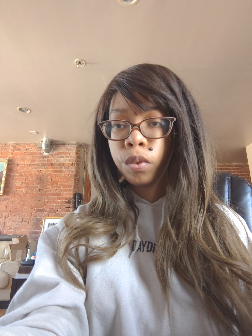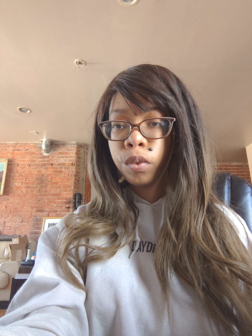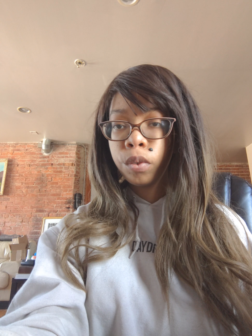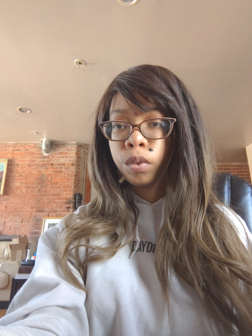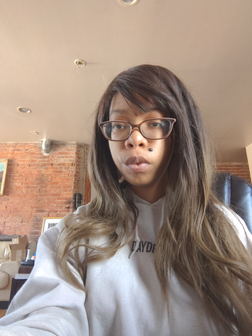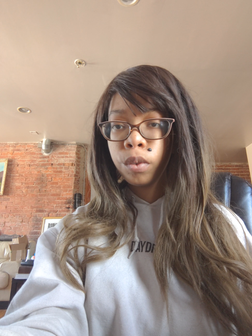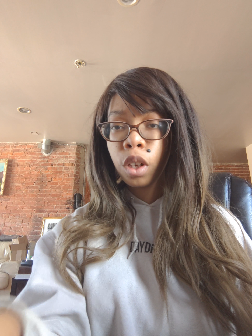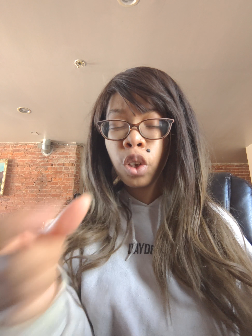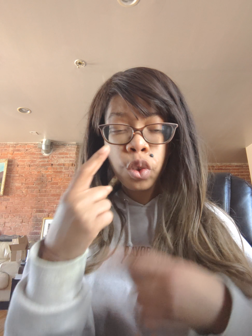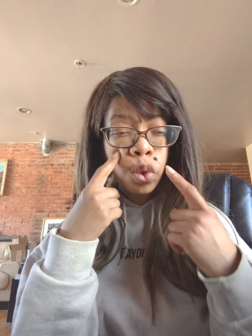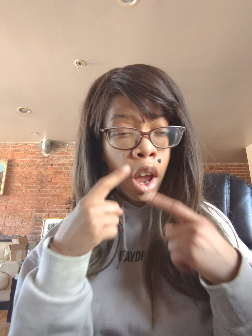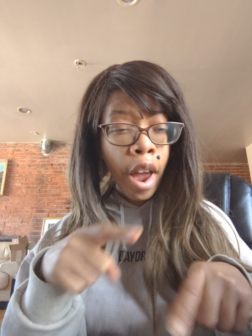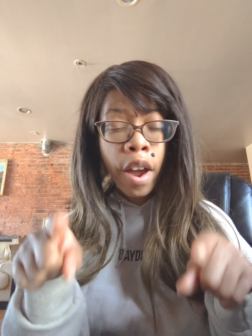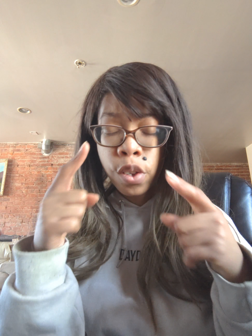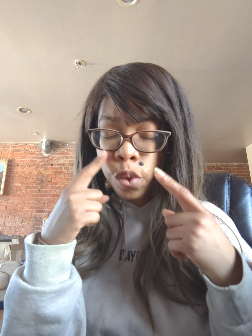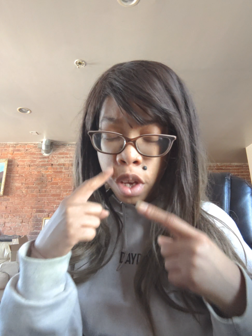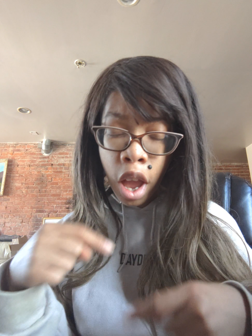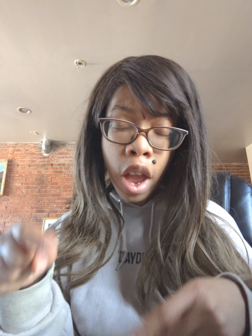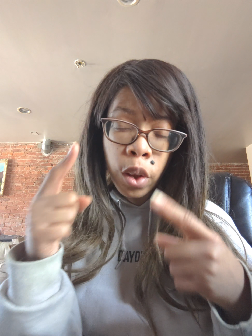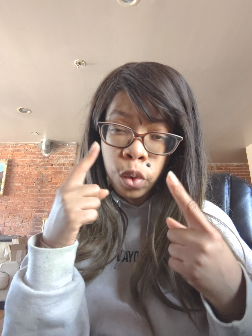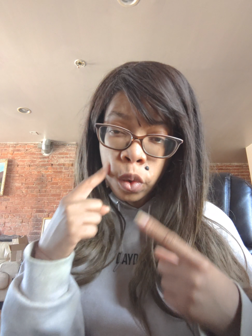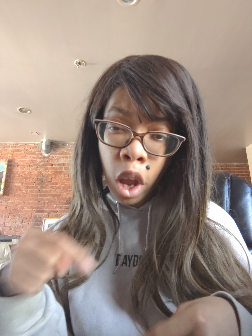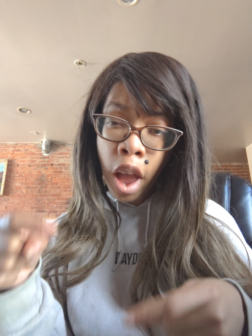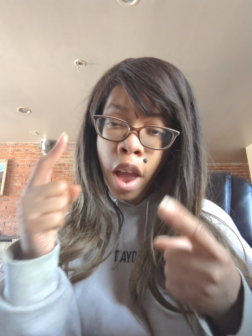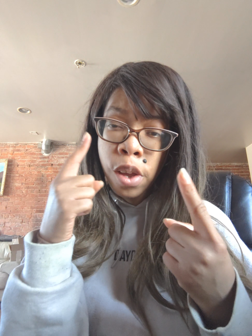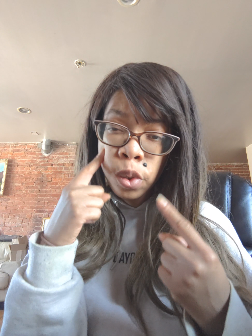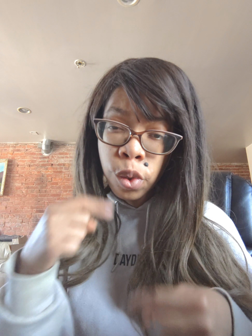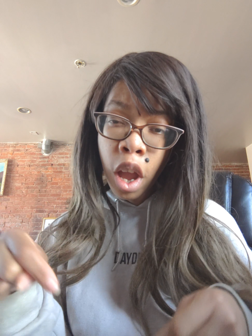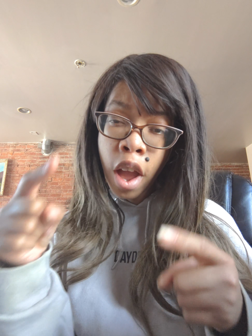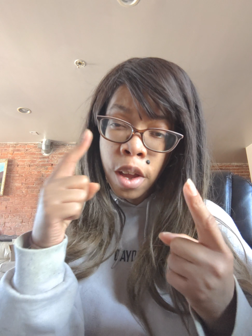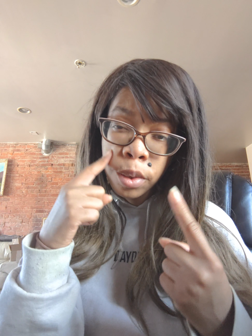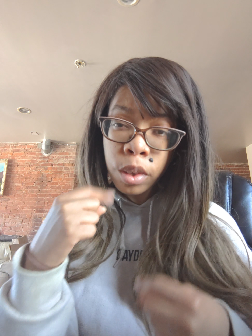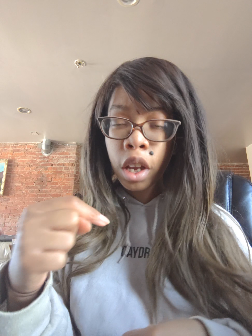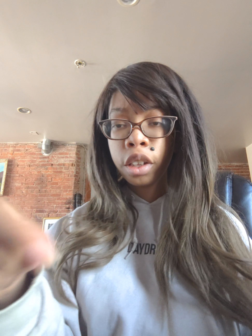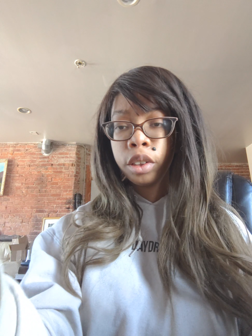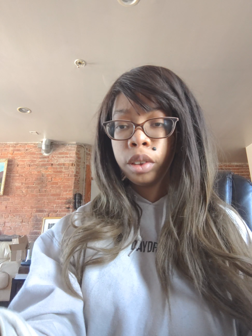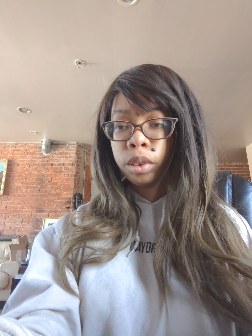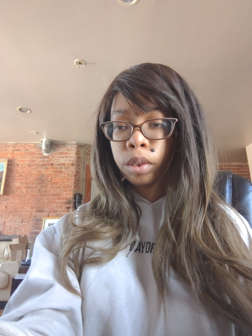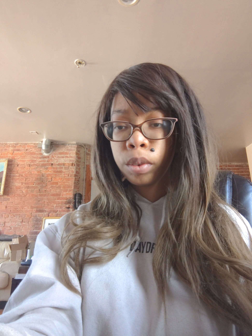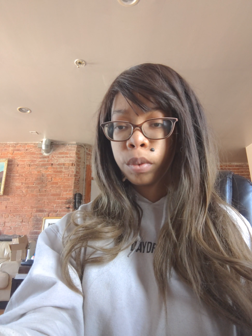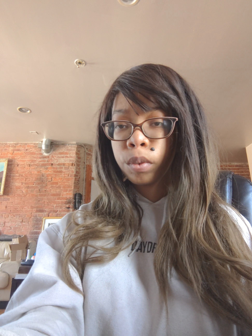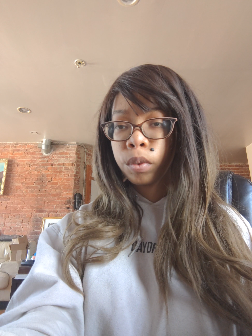cry